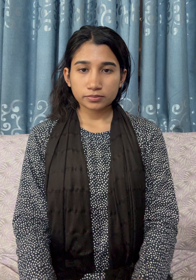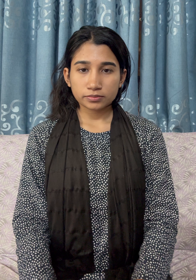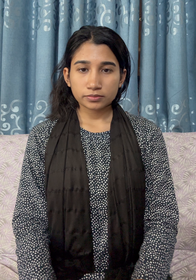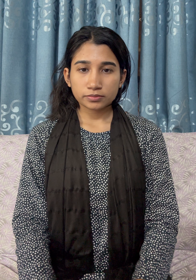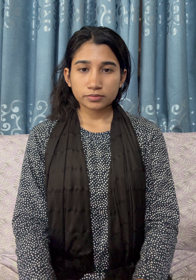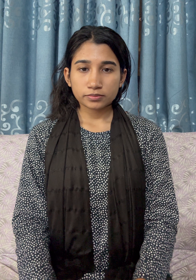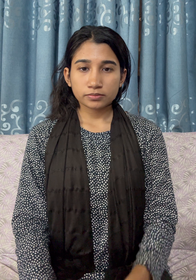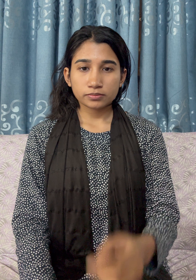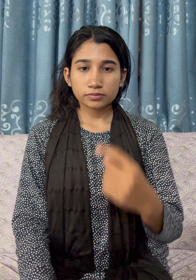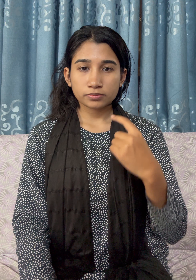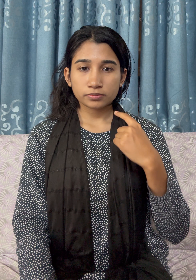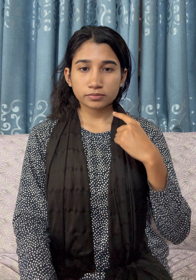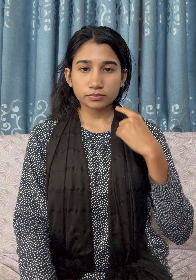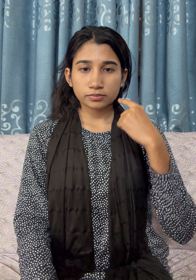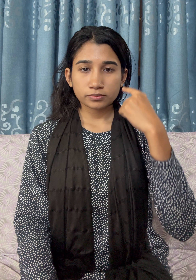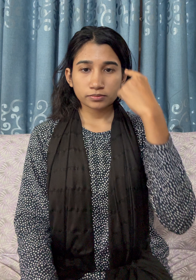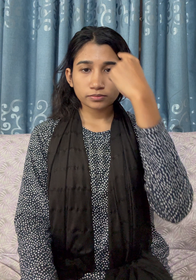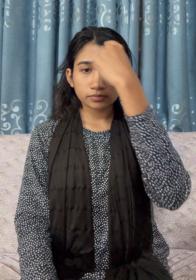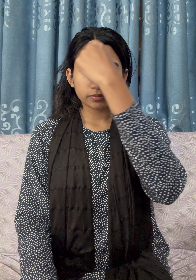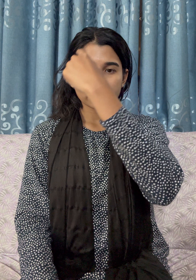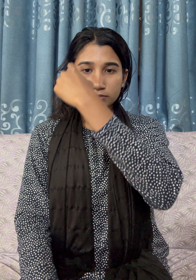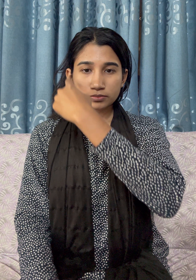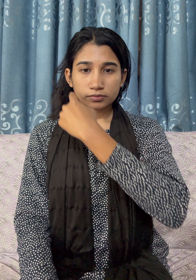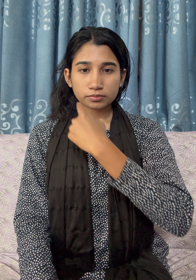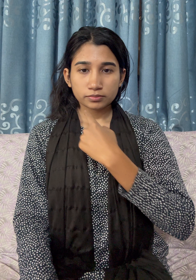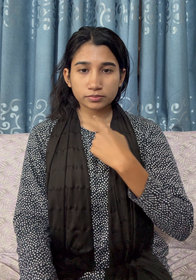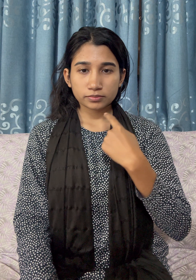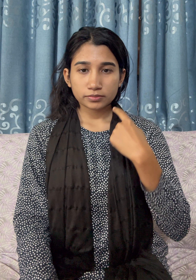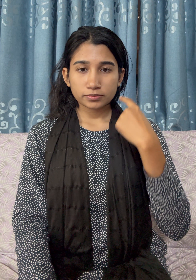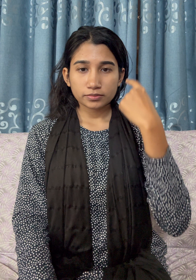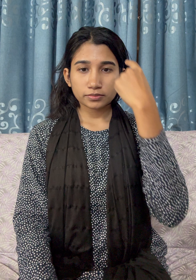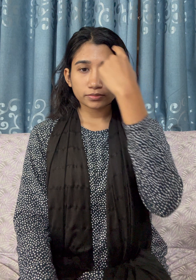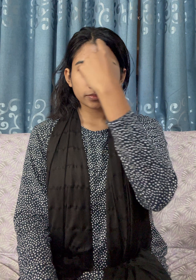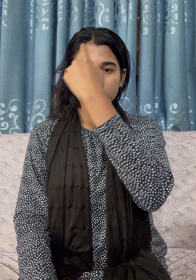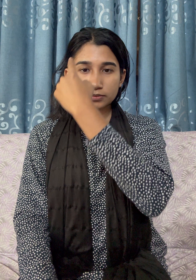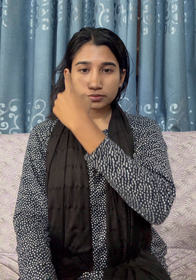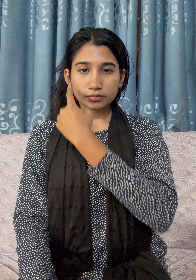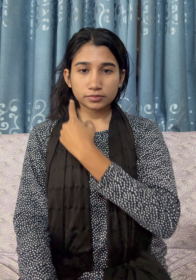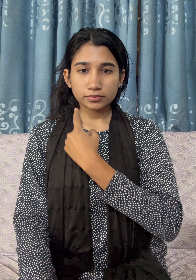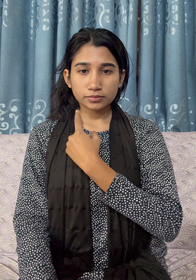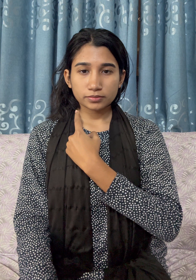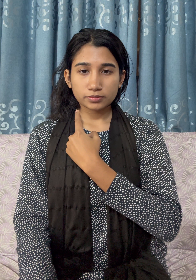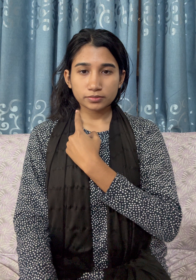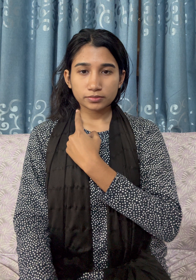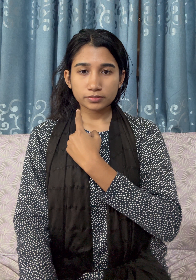মানুষ